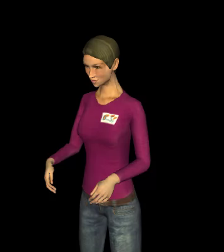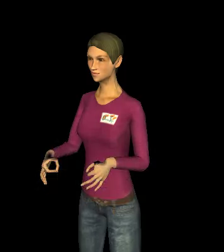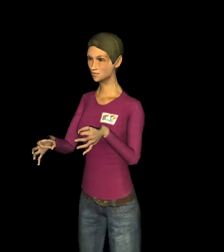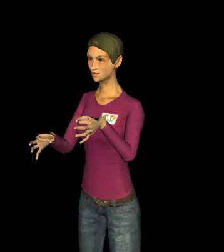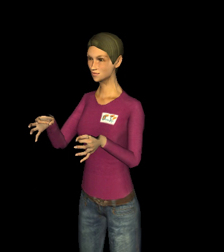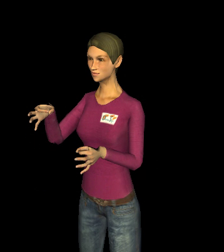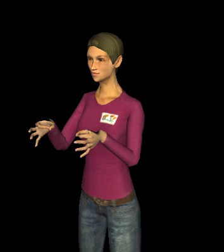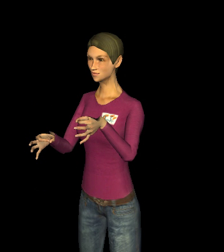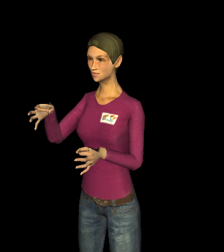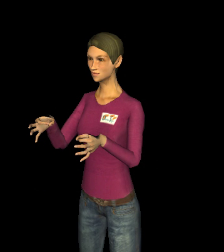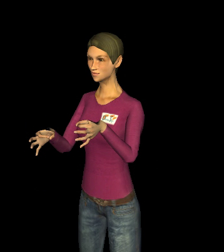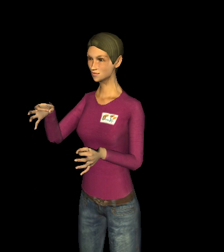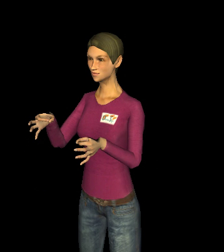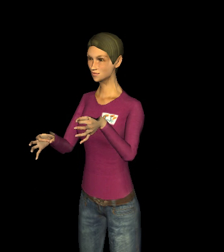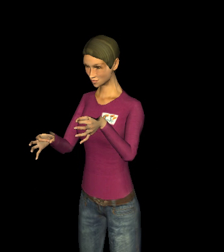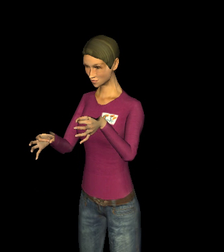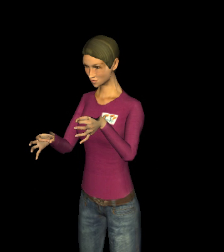قاض